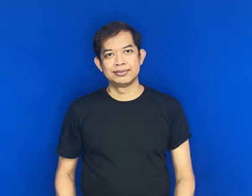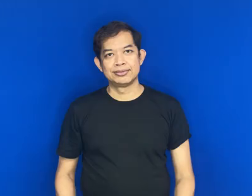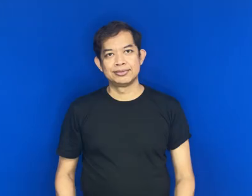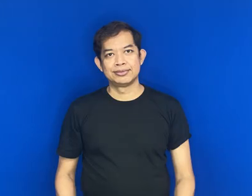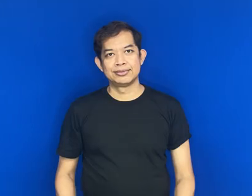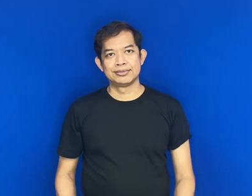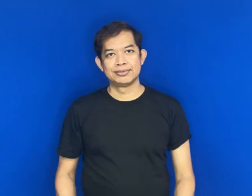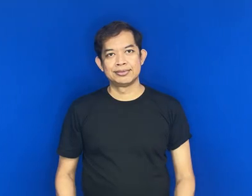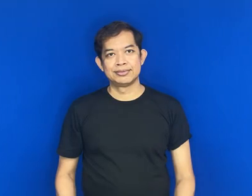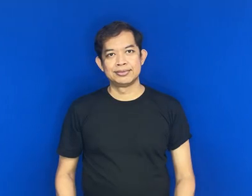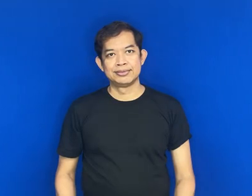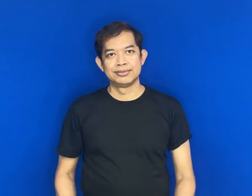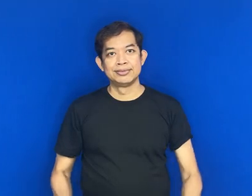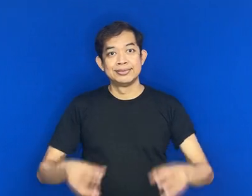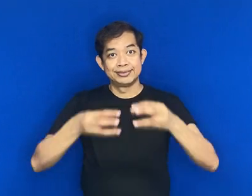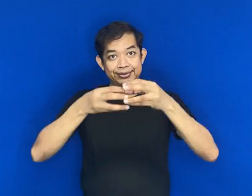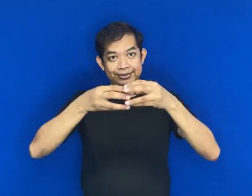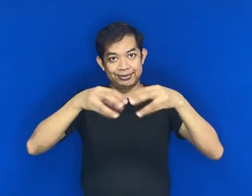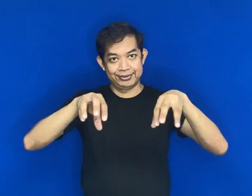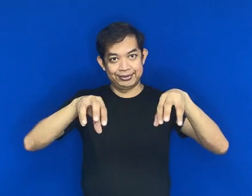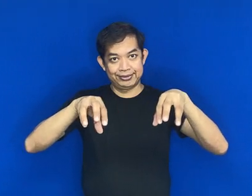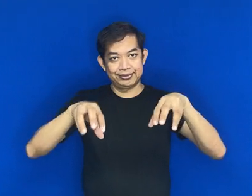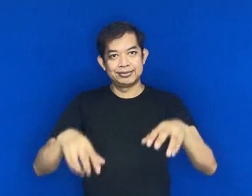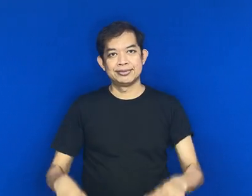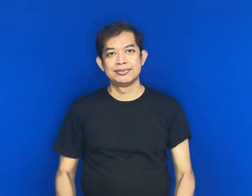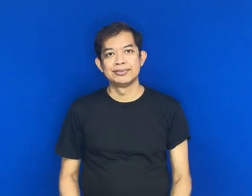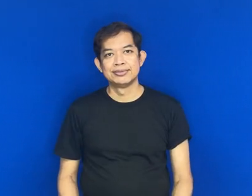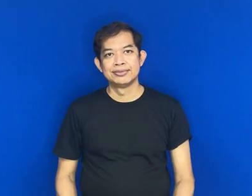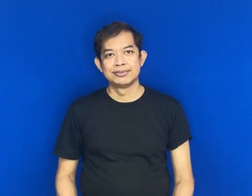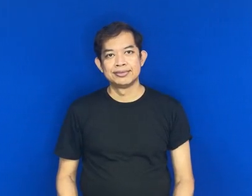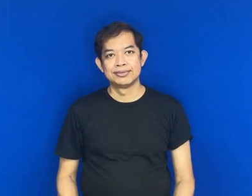egg